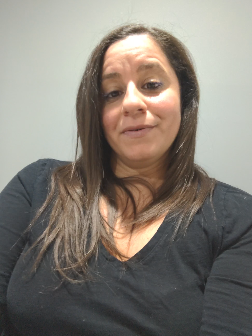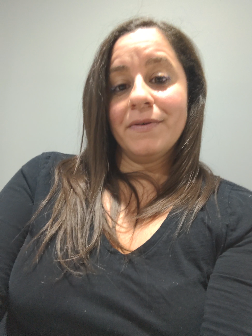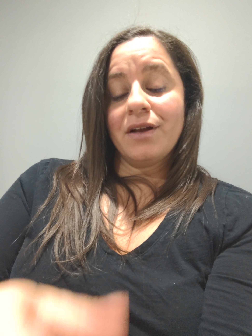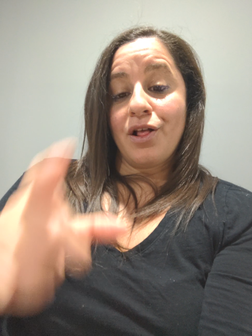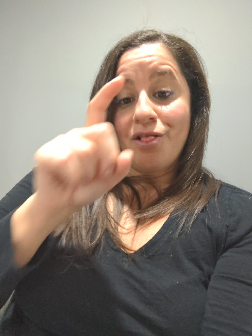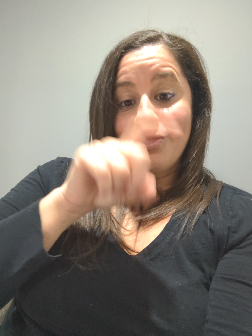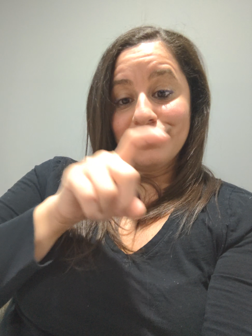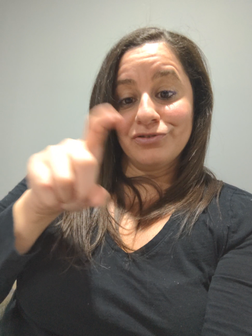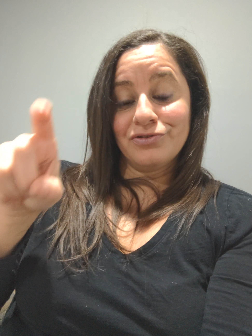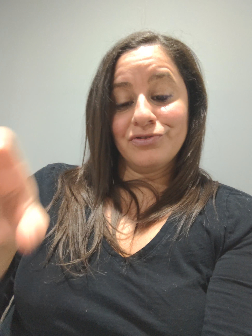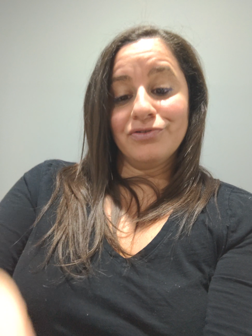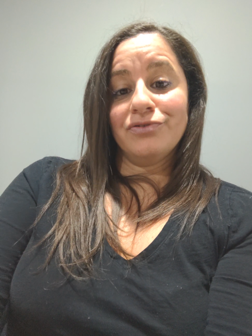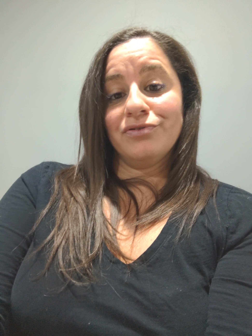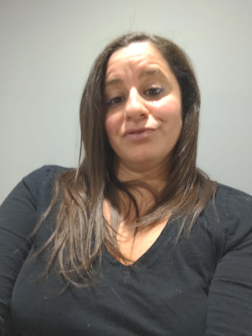closet